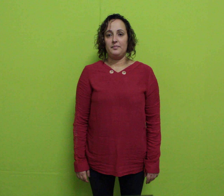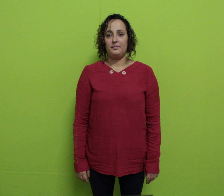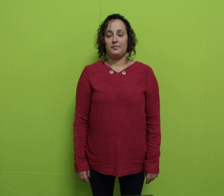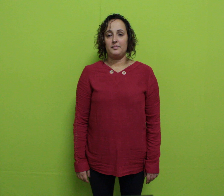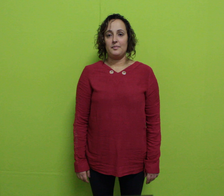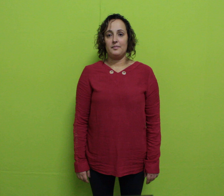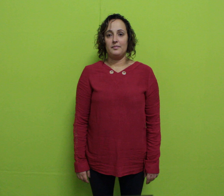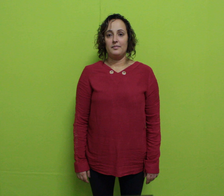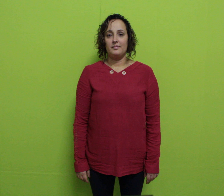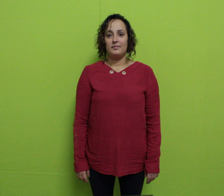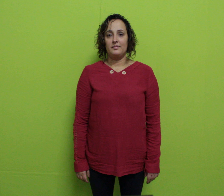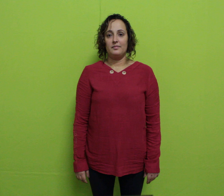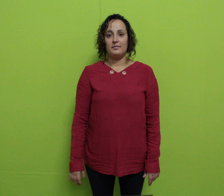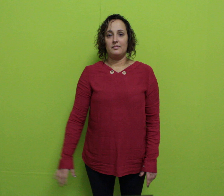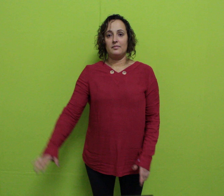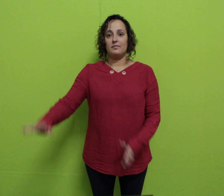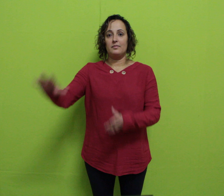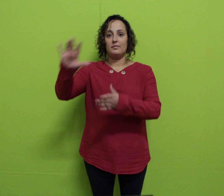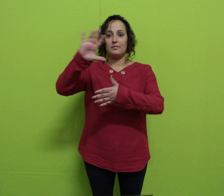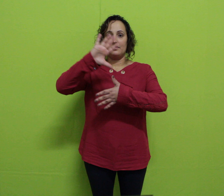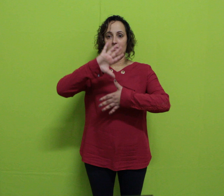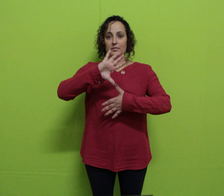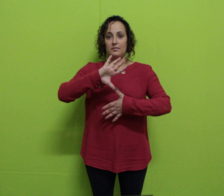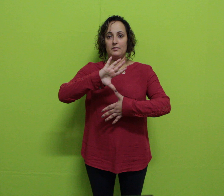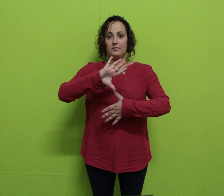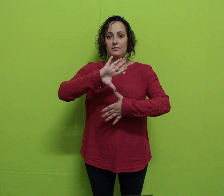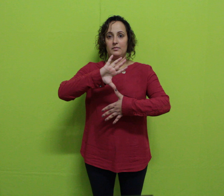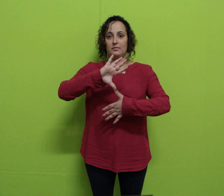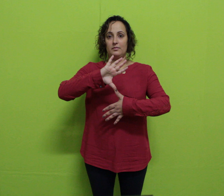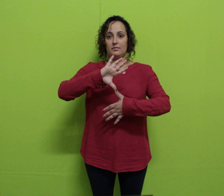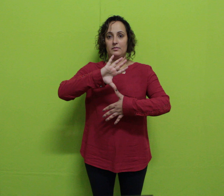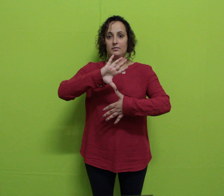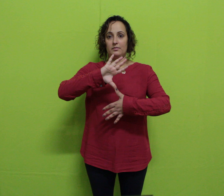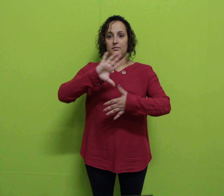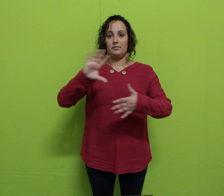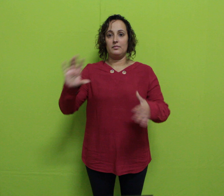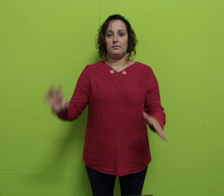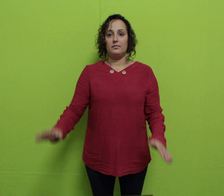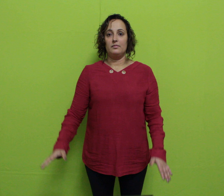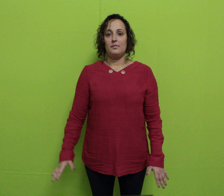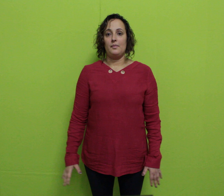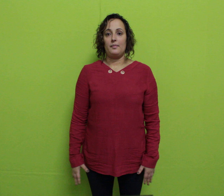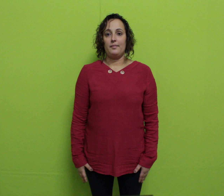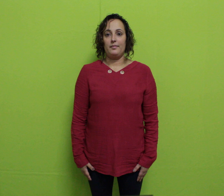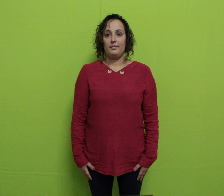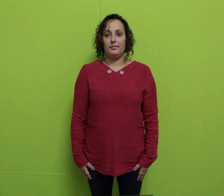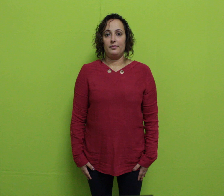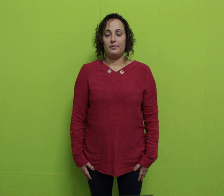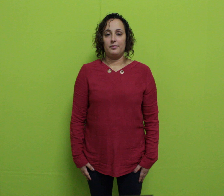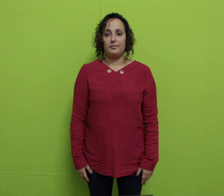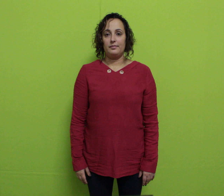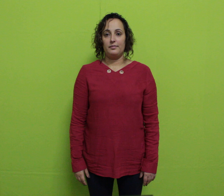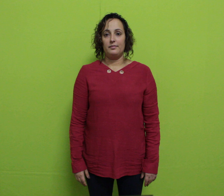América